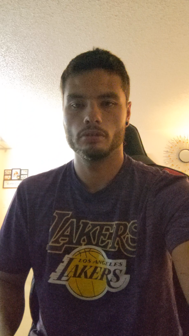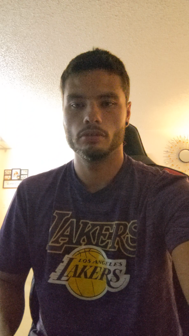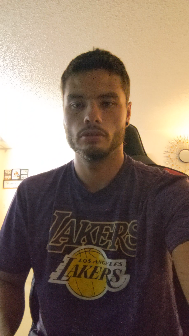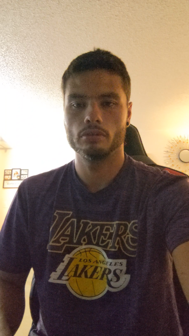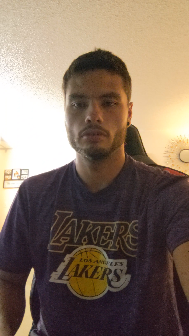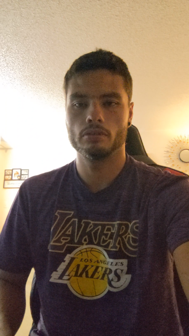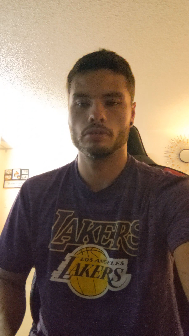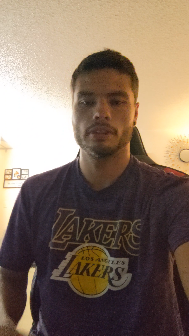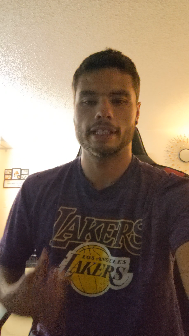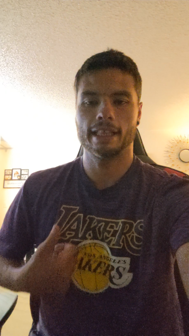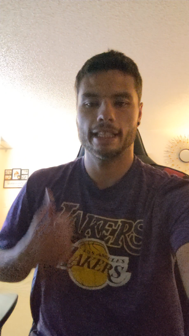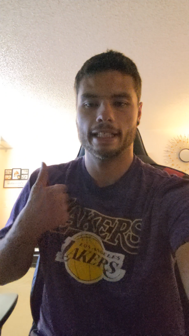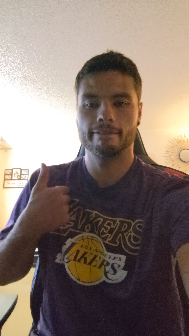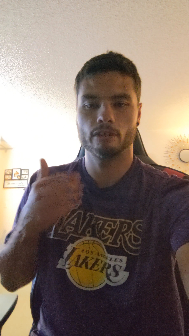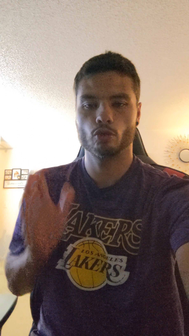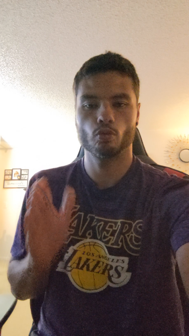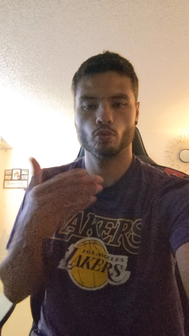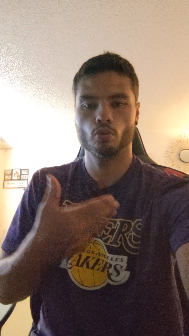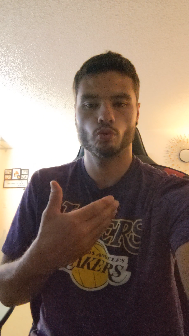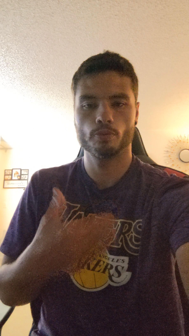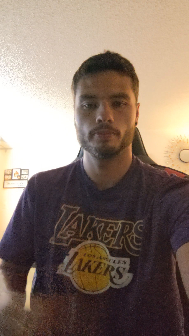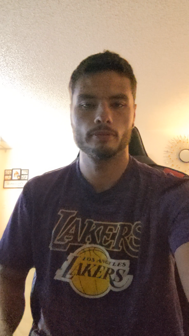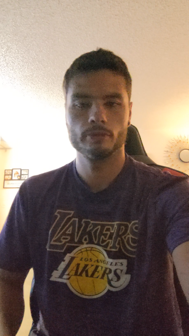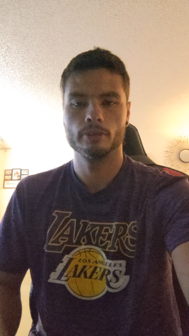living room